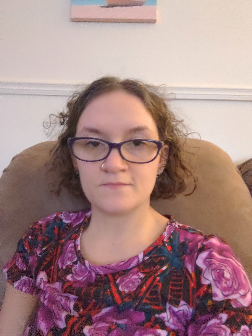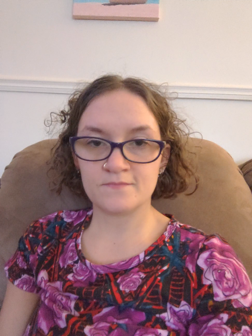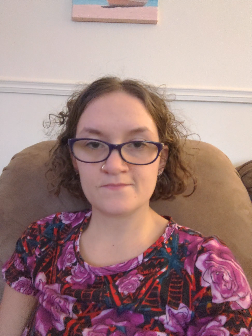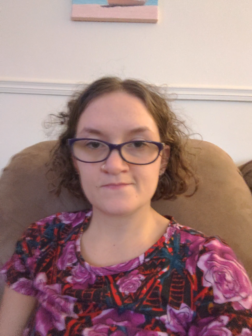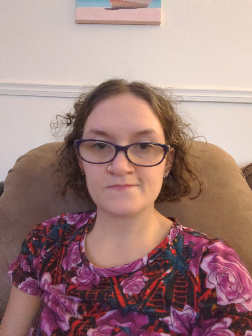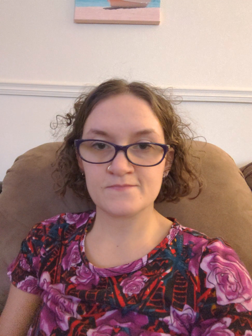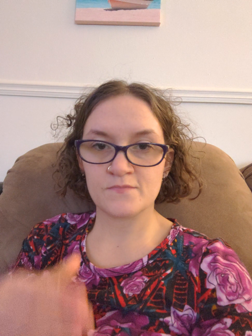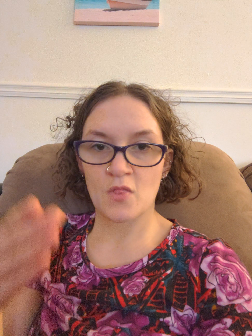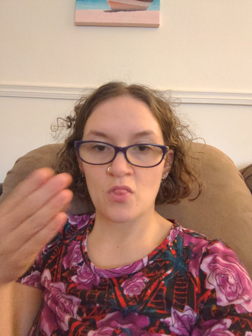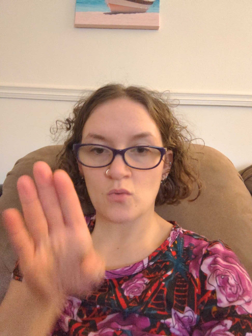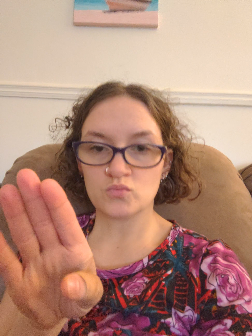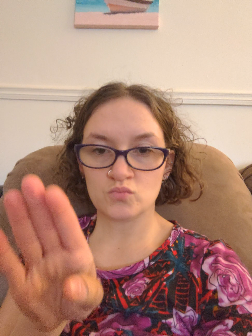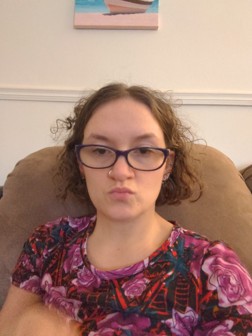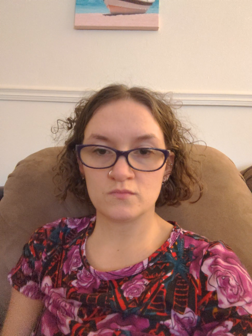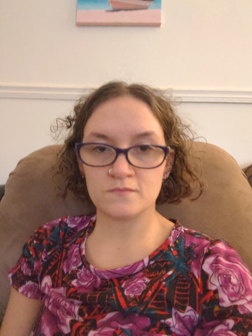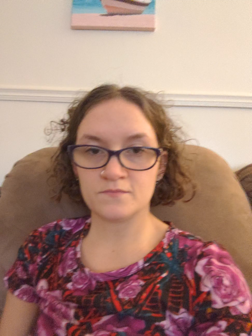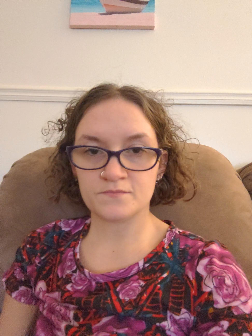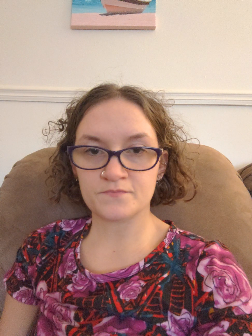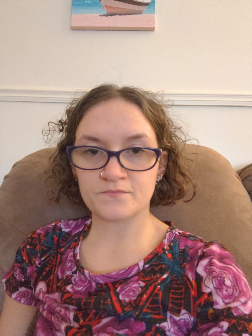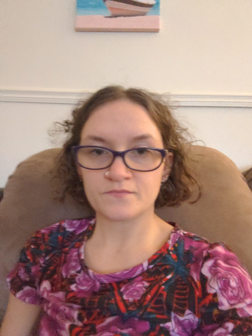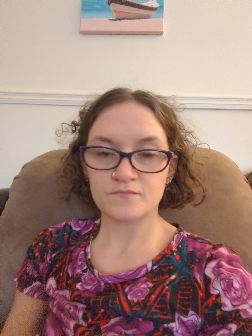close